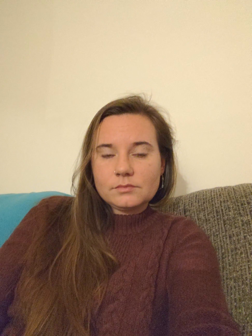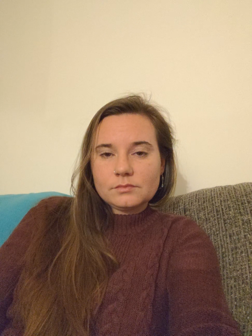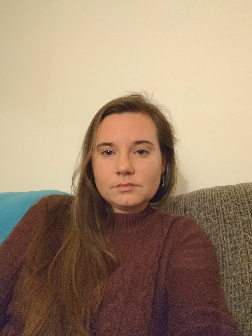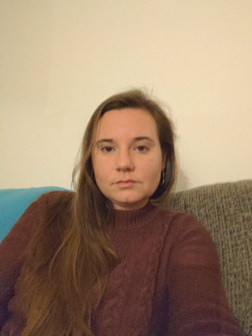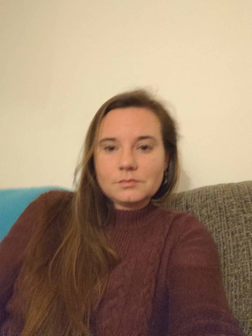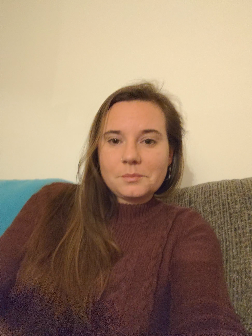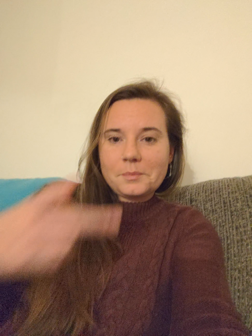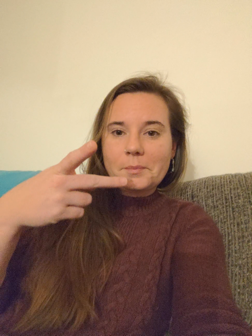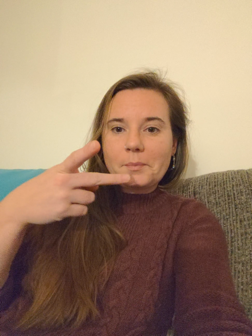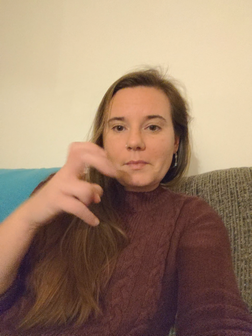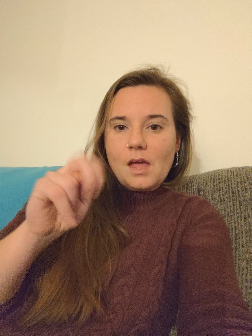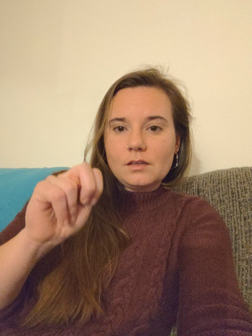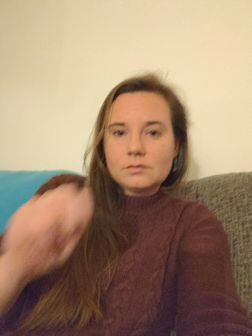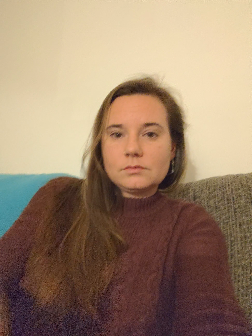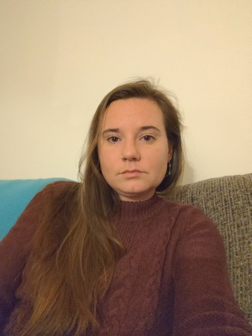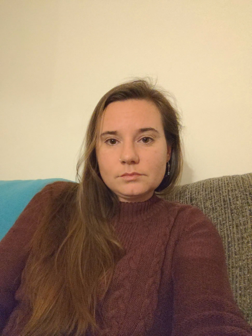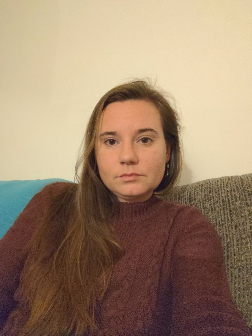pen